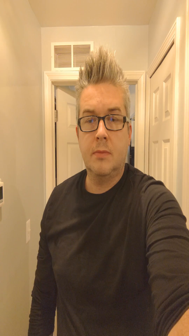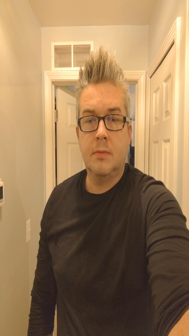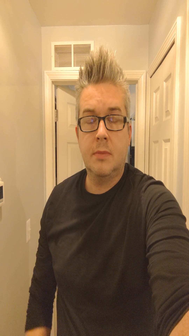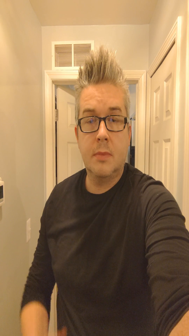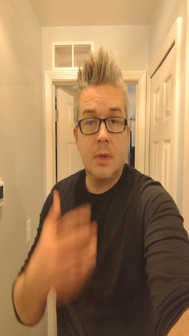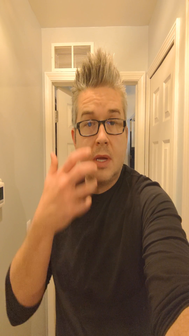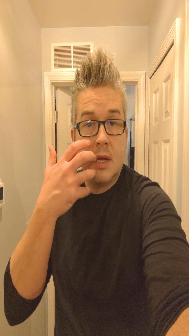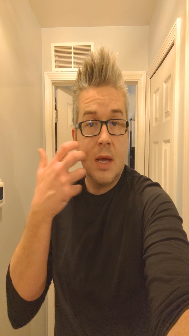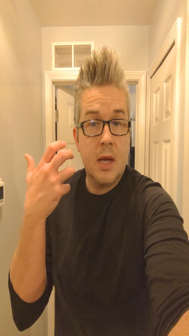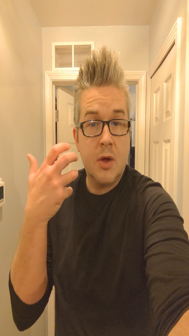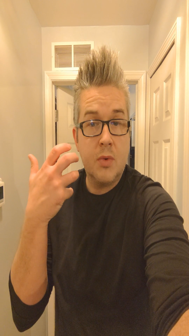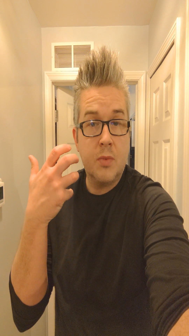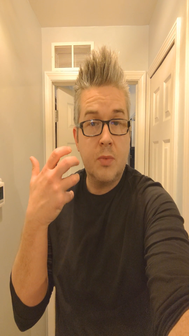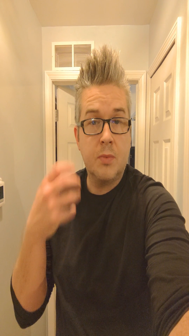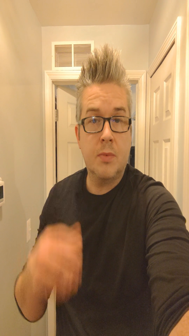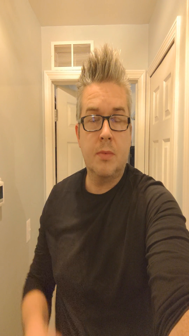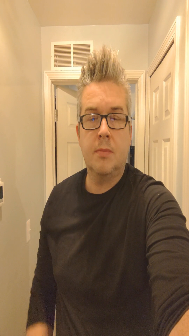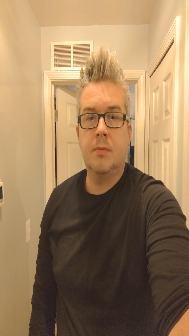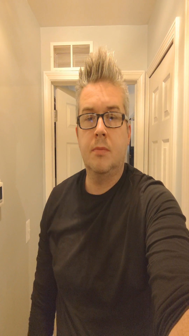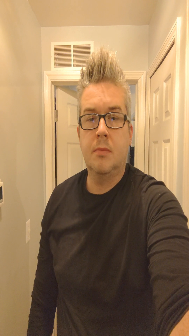tiger